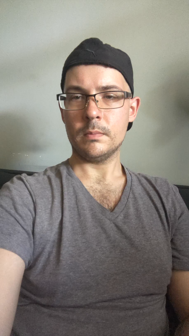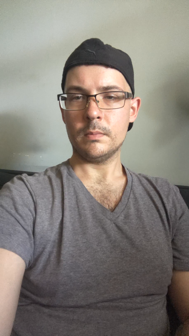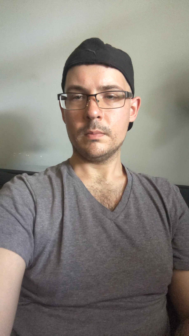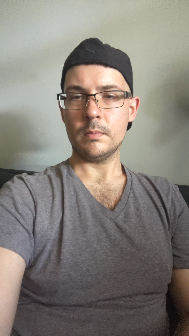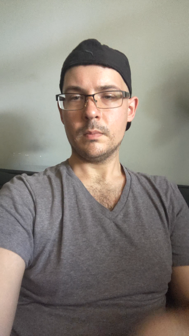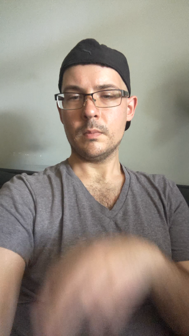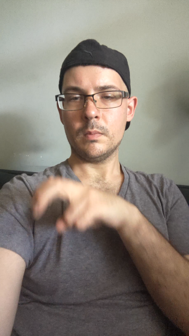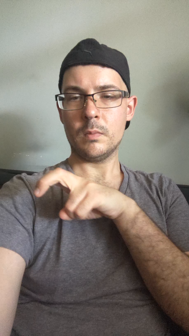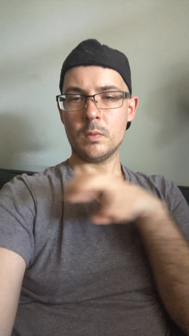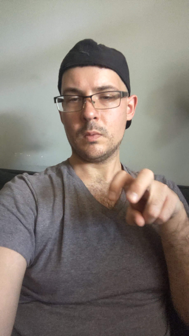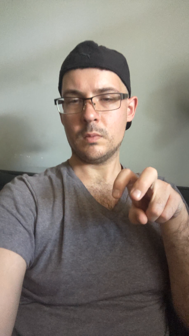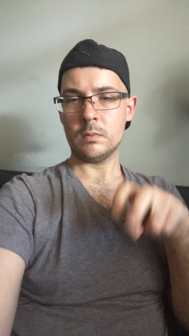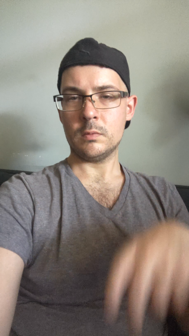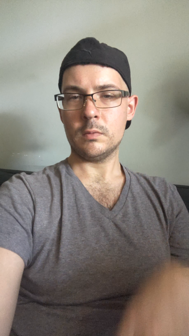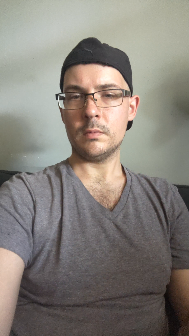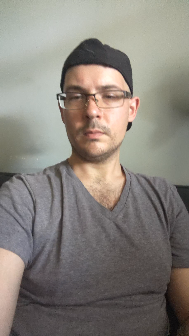porch